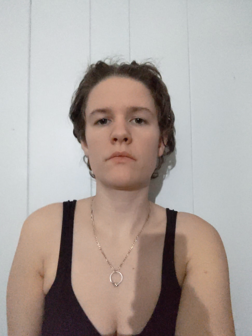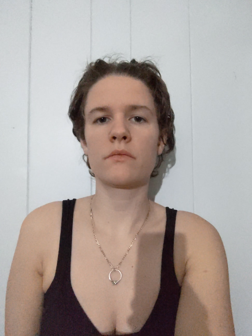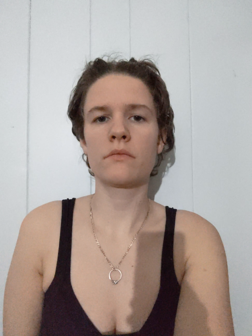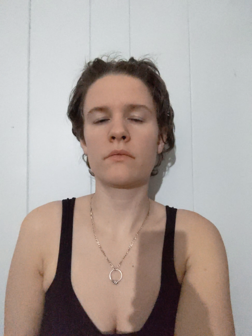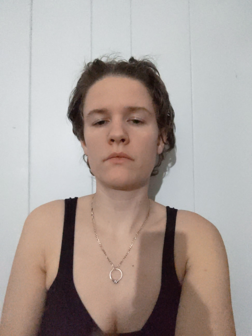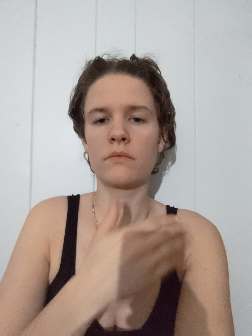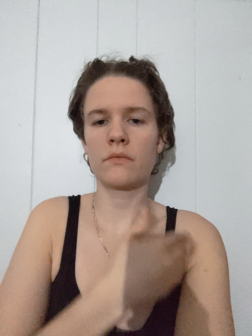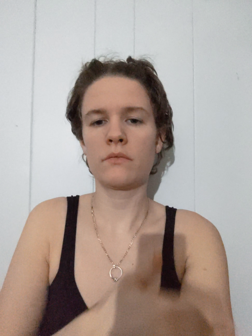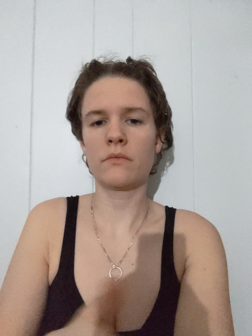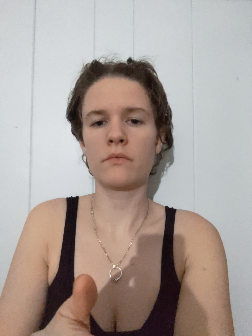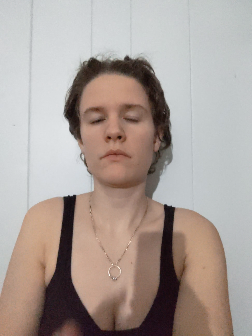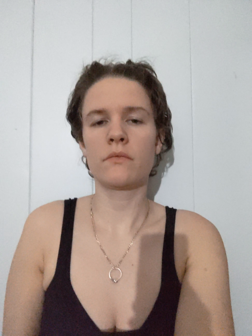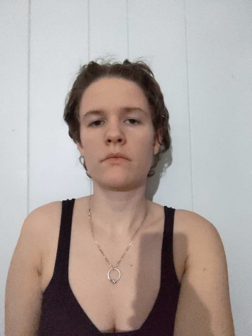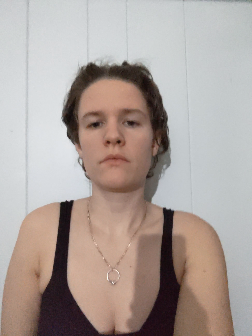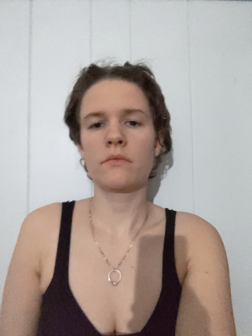arm